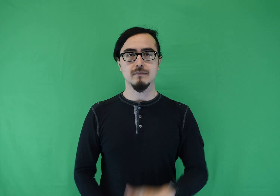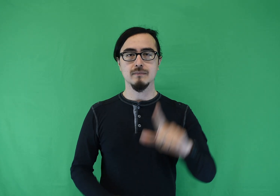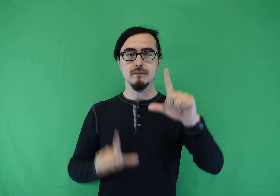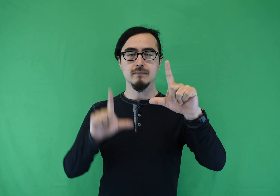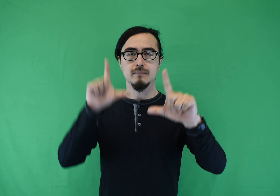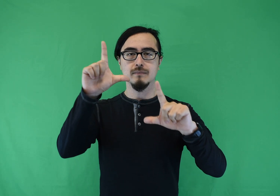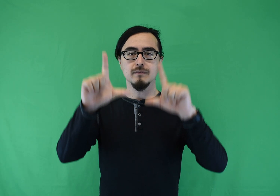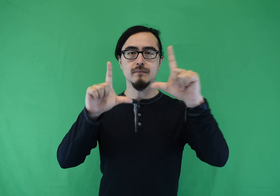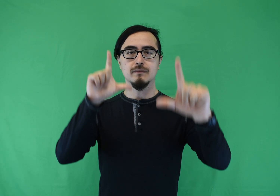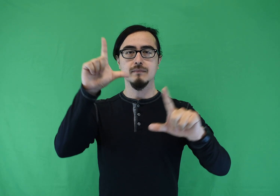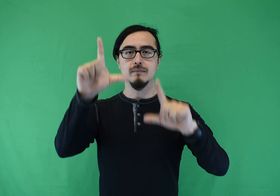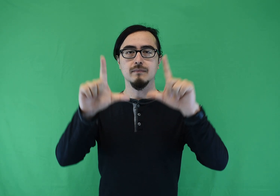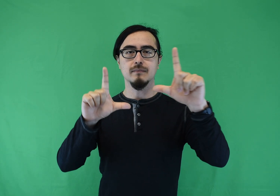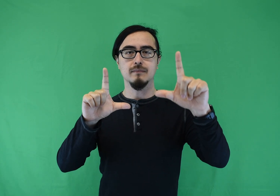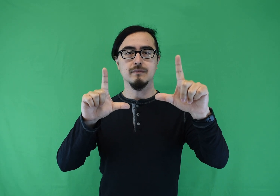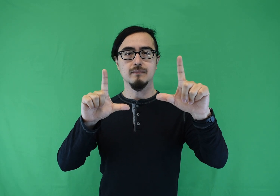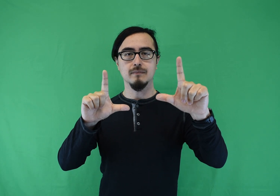LSM